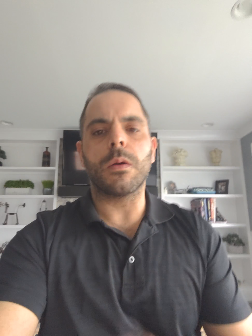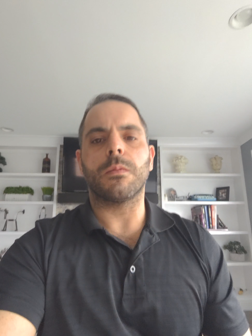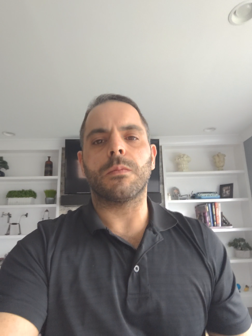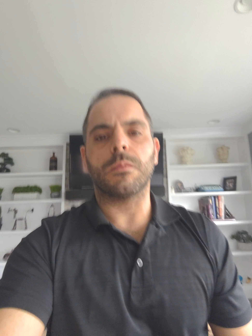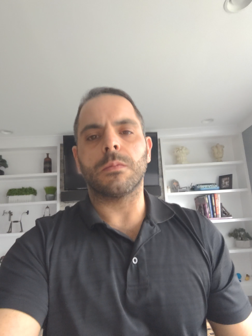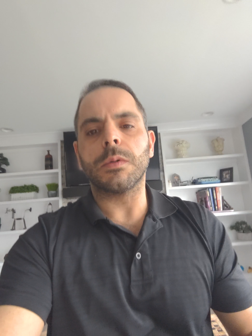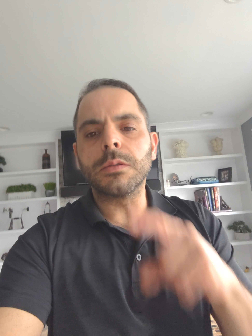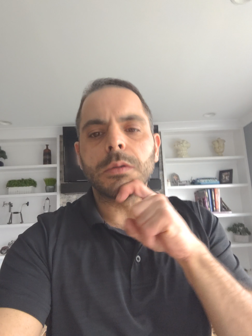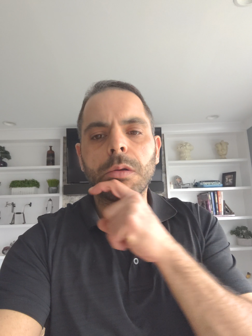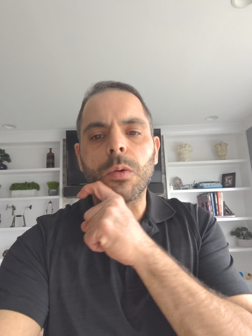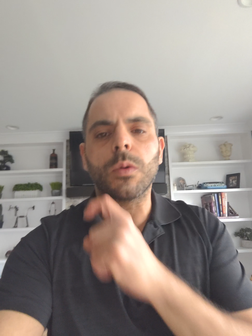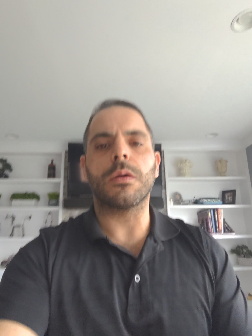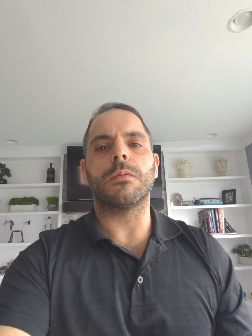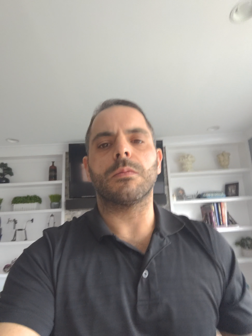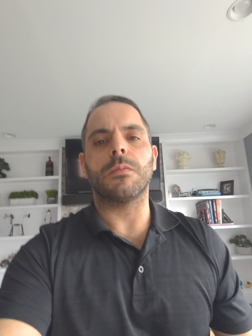cereal